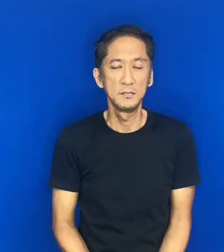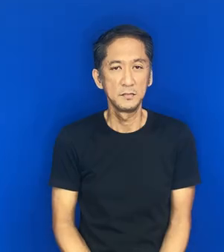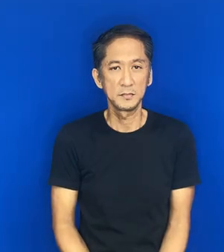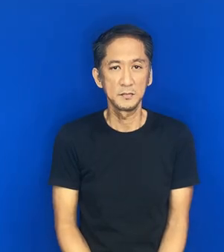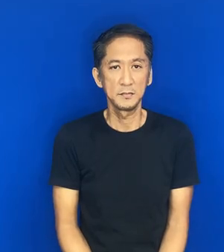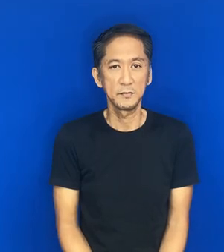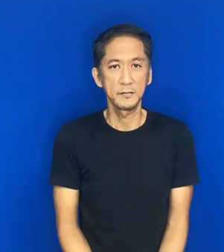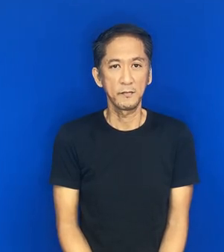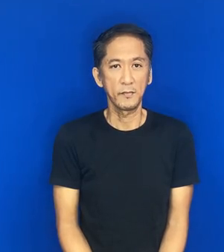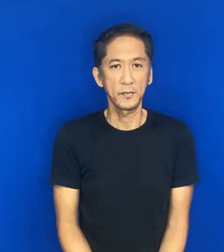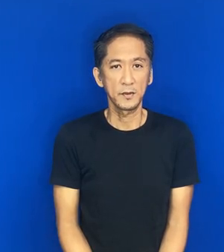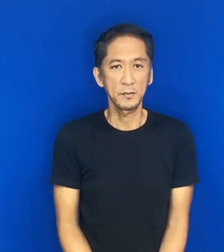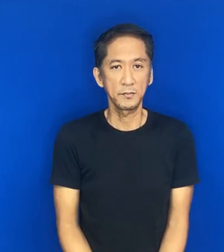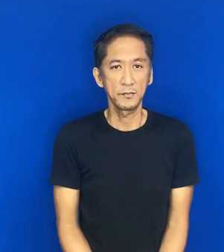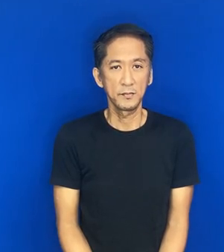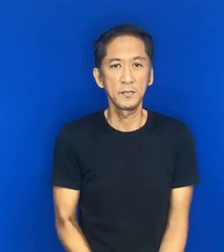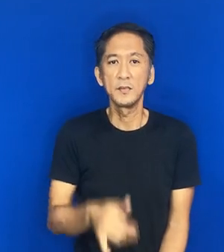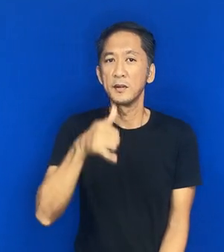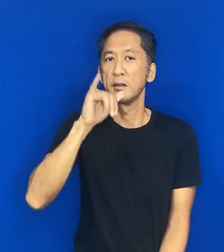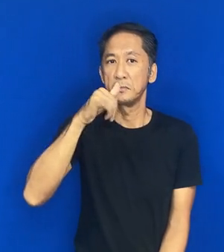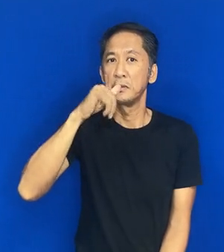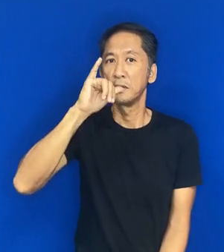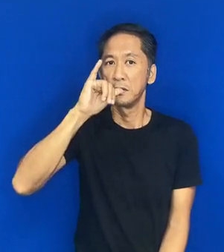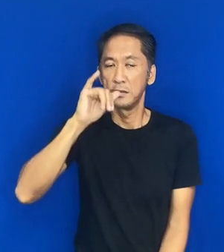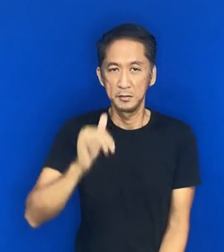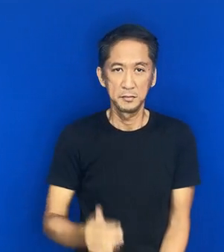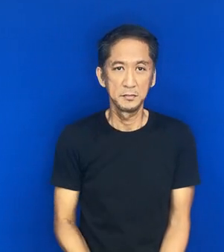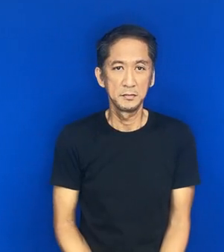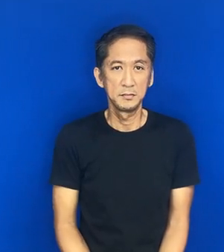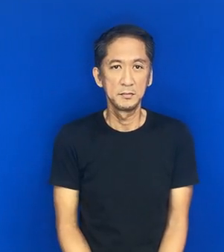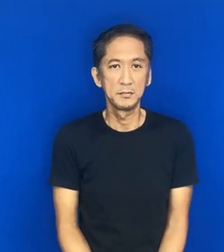beer